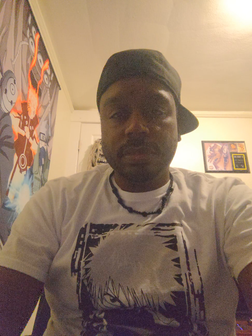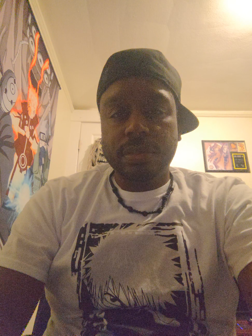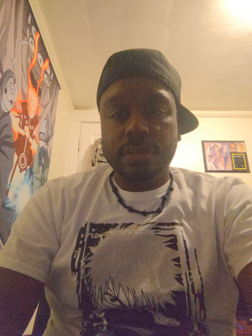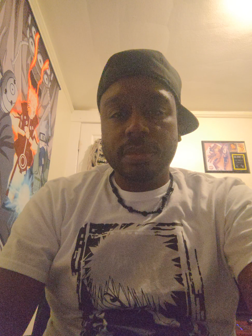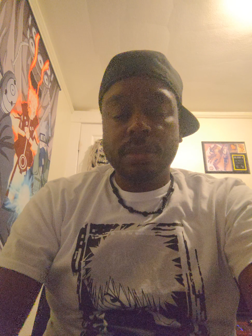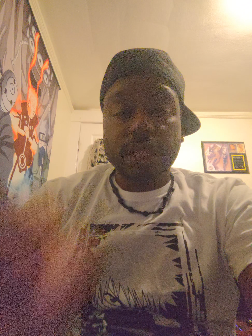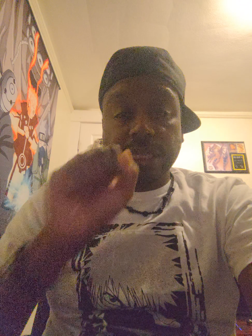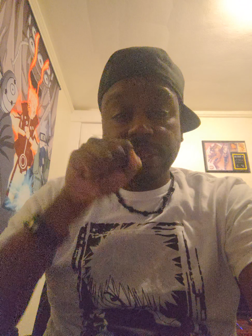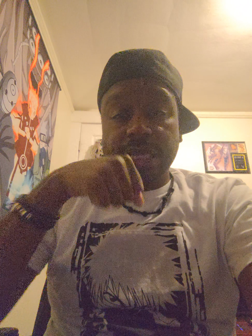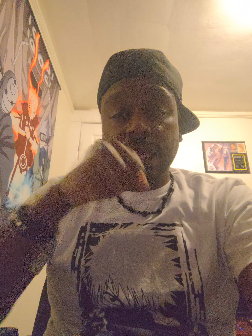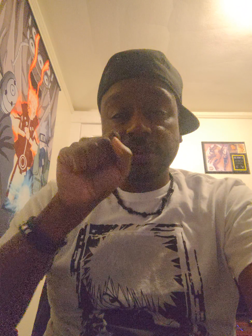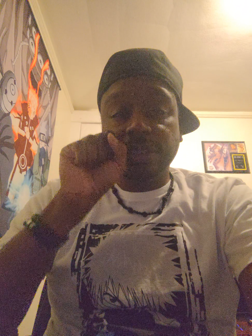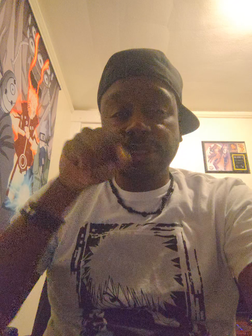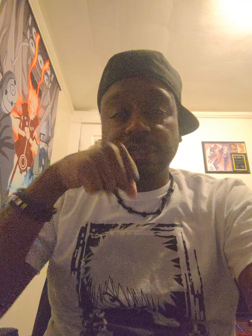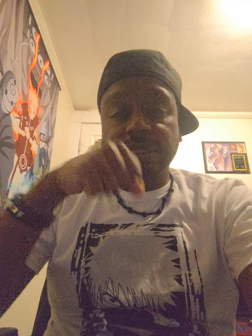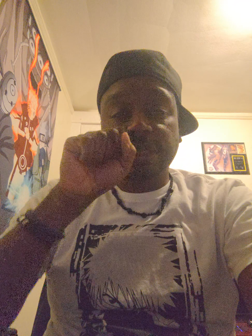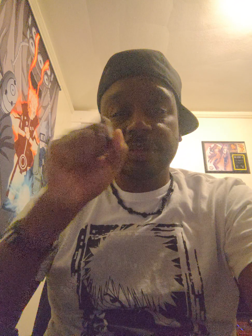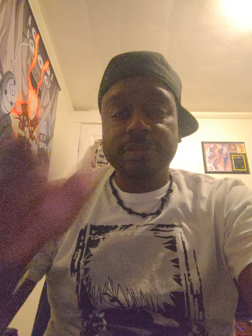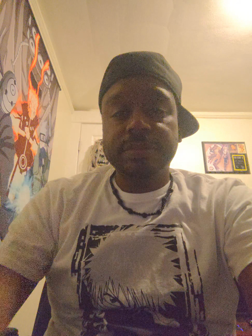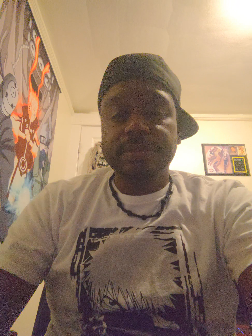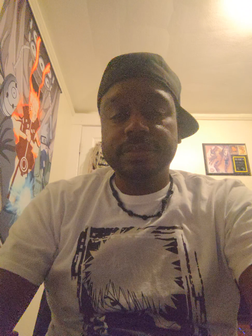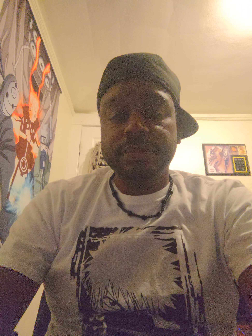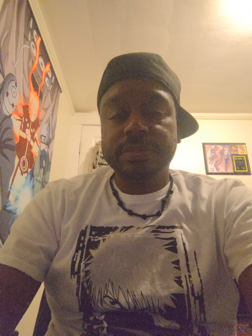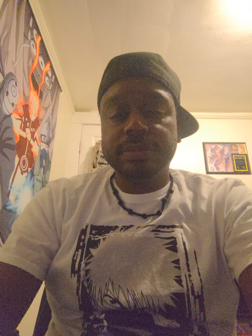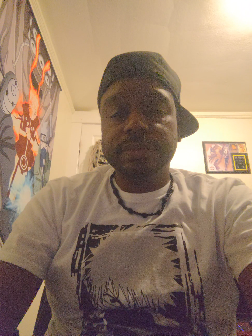carrot